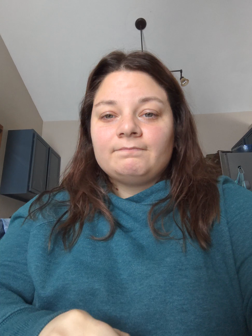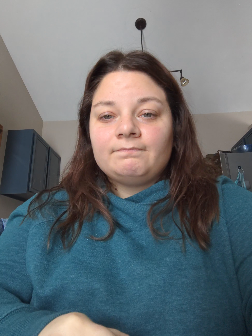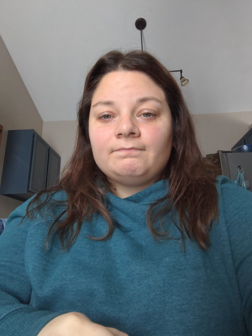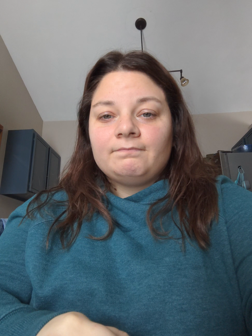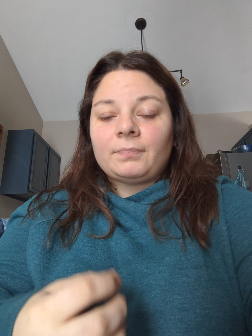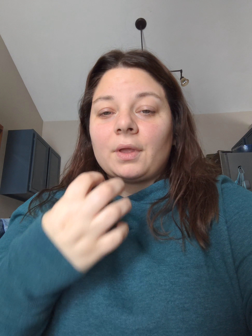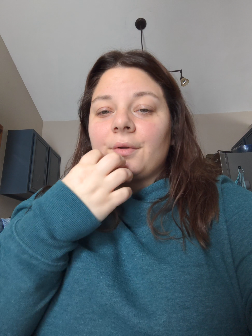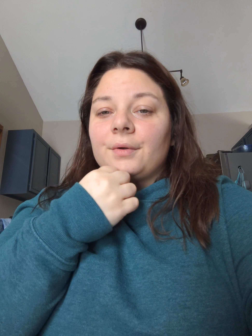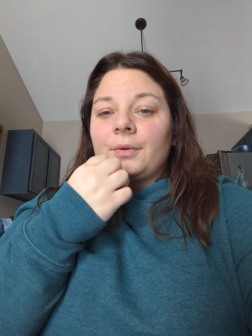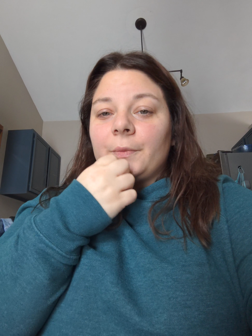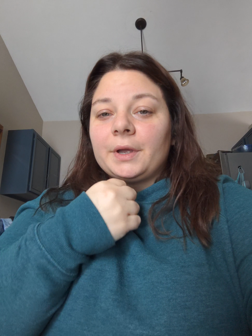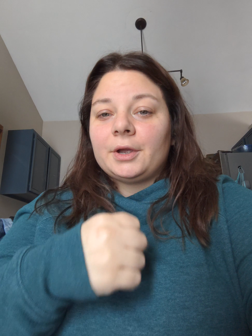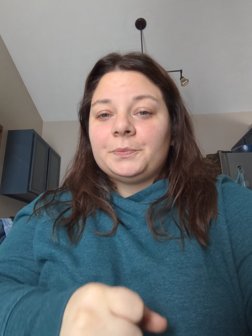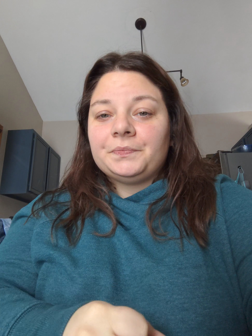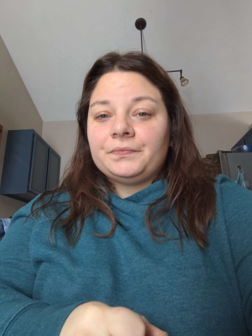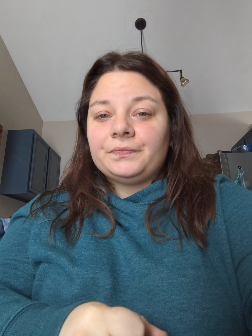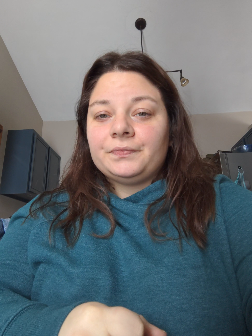underwear